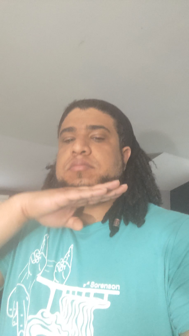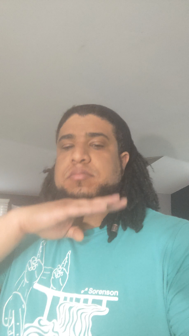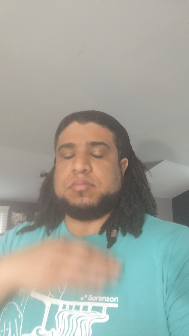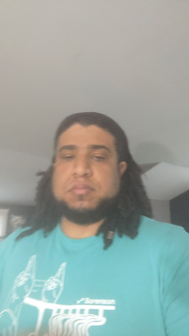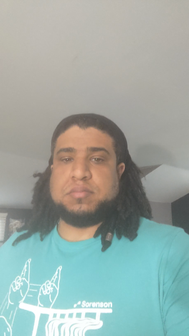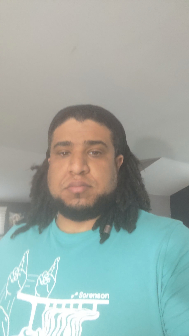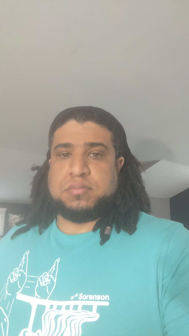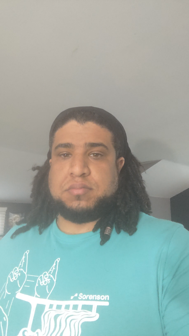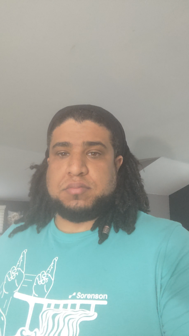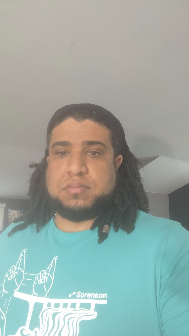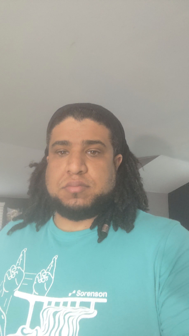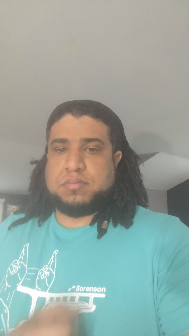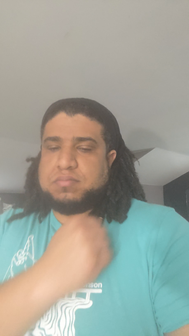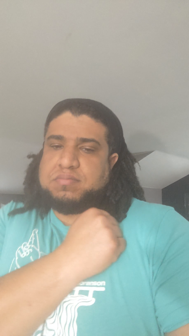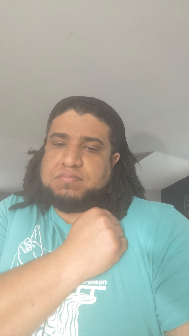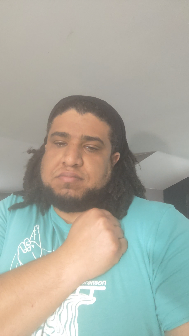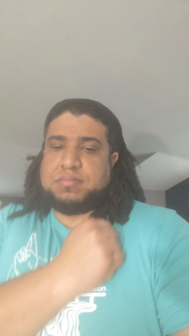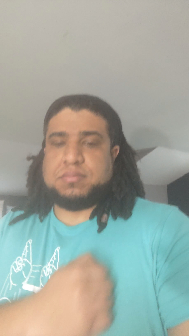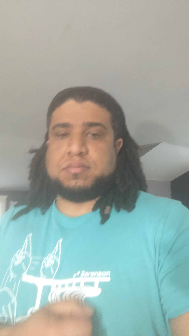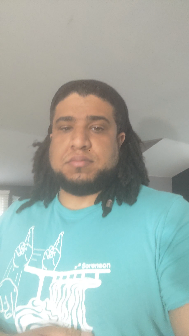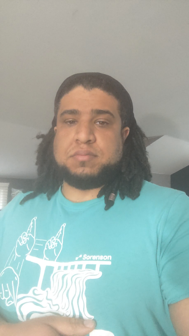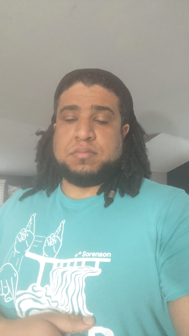hug